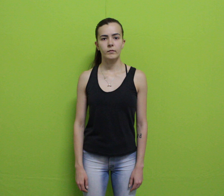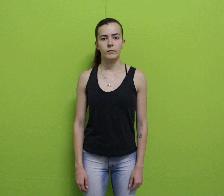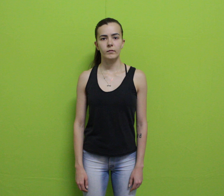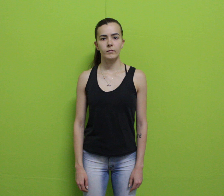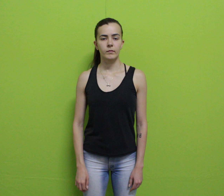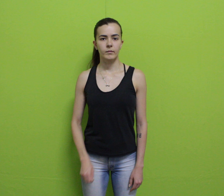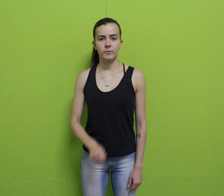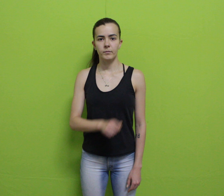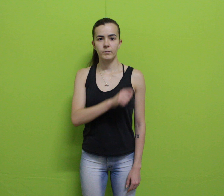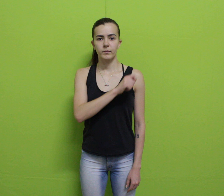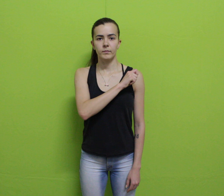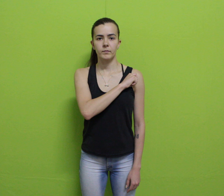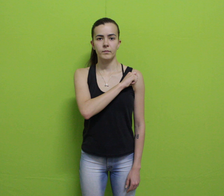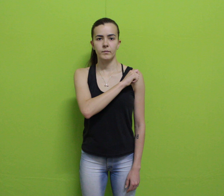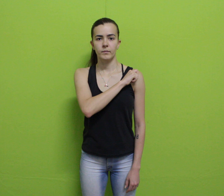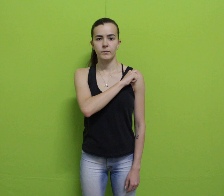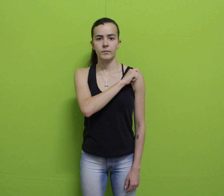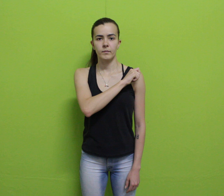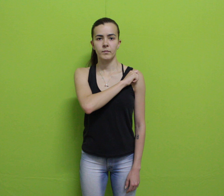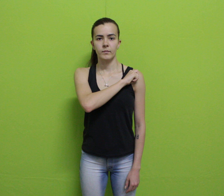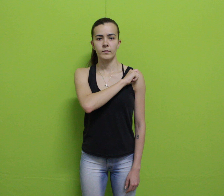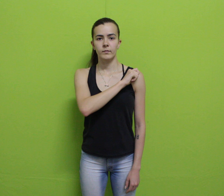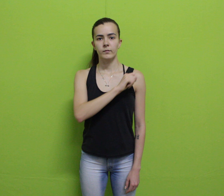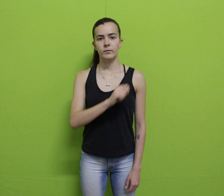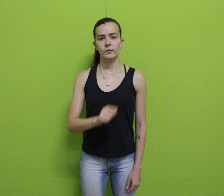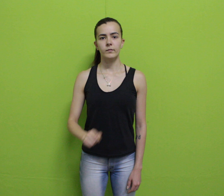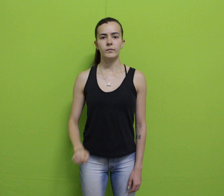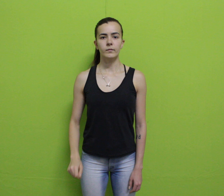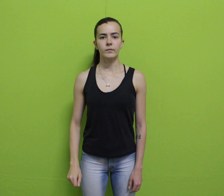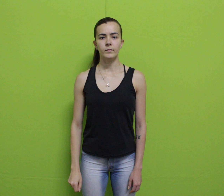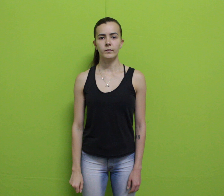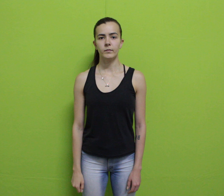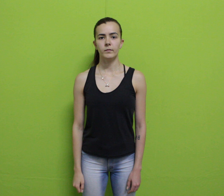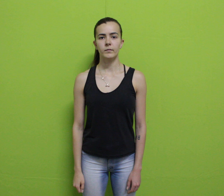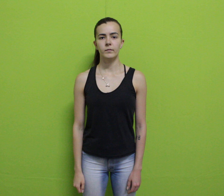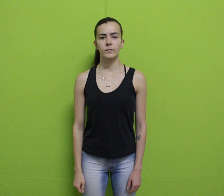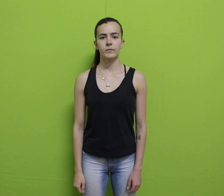aluno